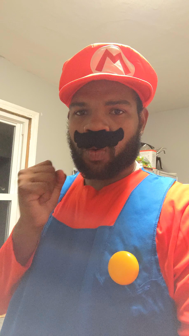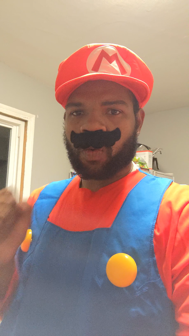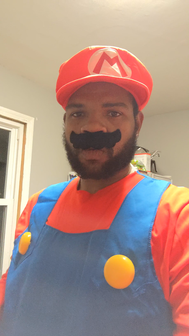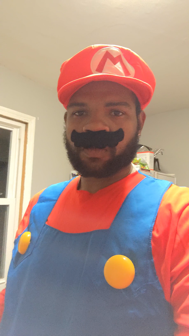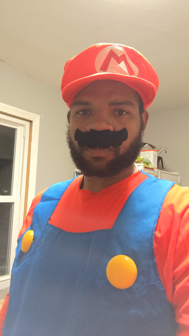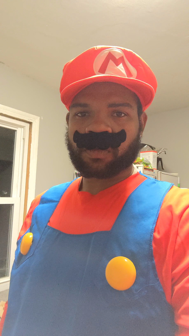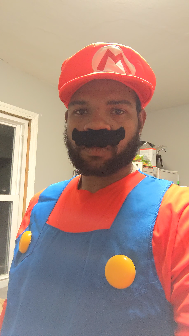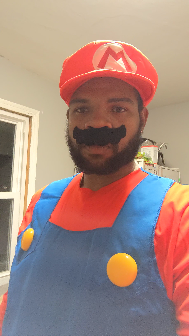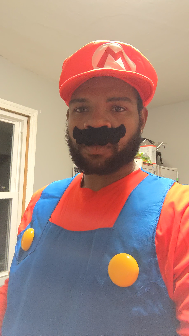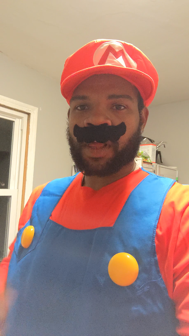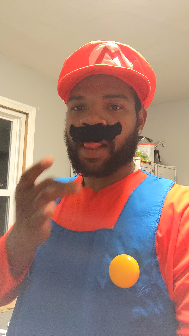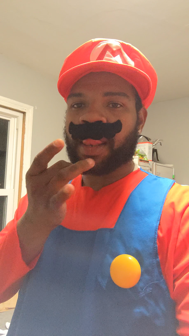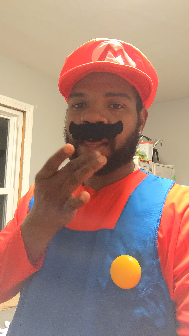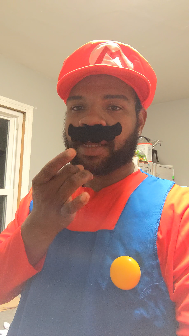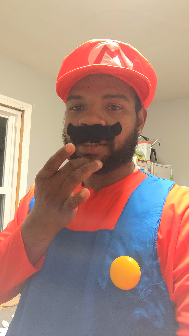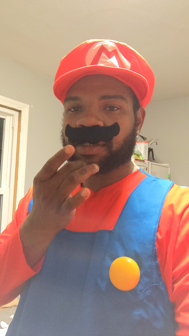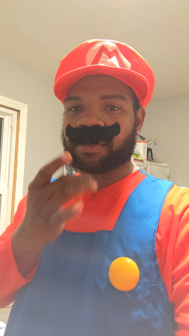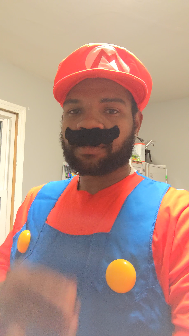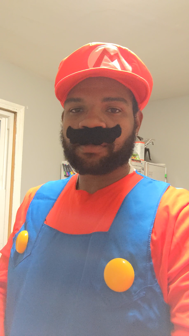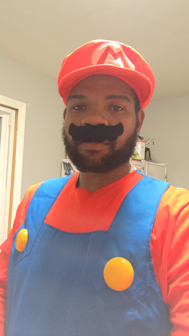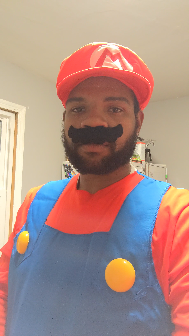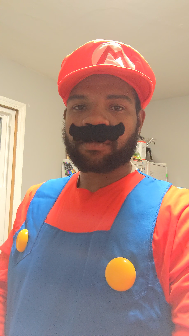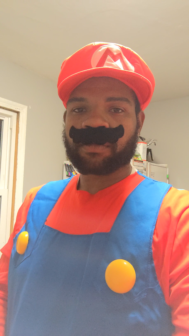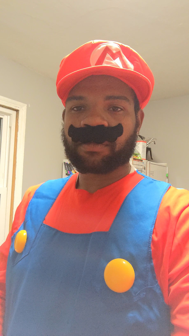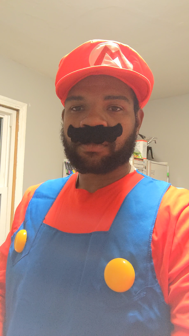light bulb